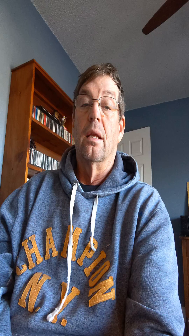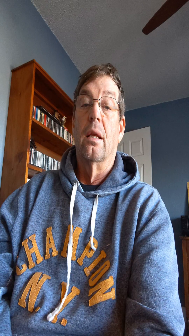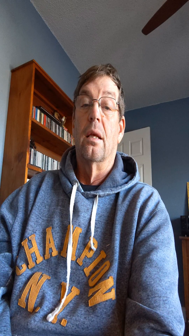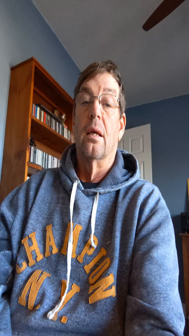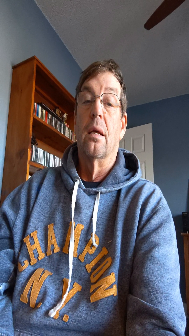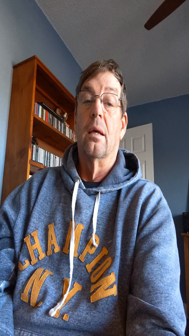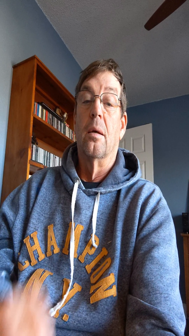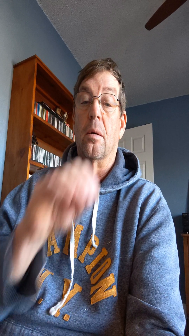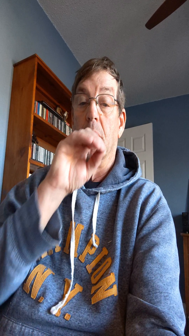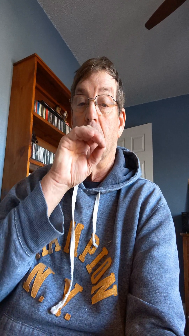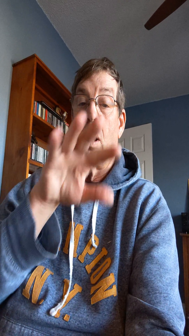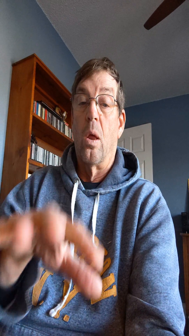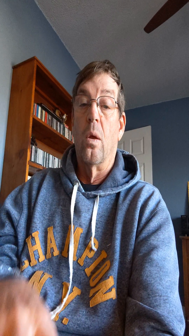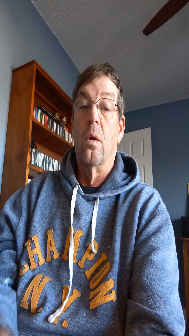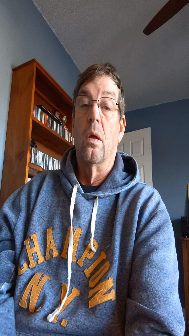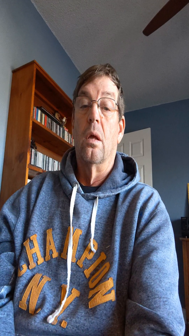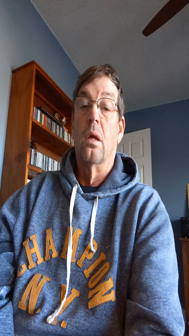blow